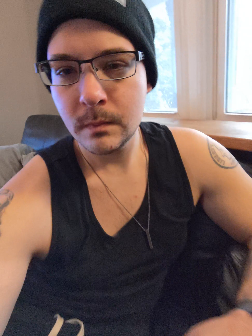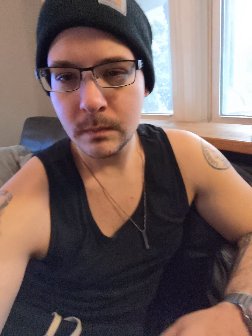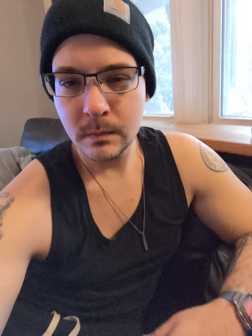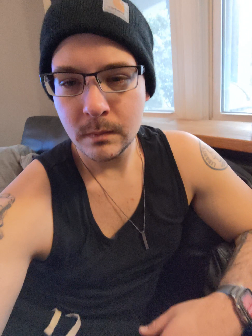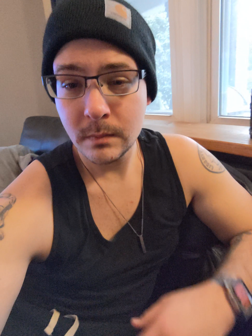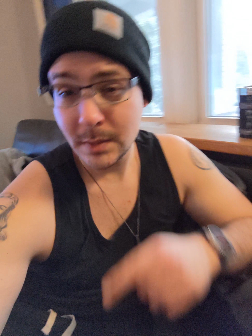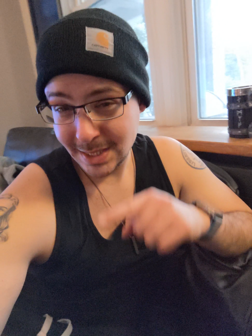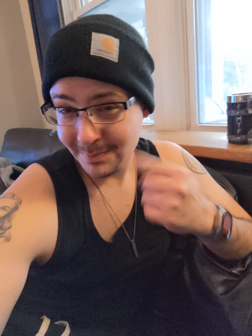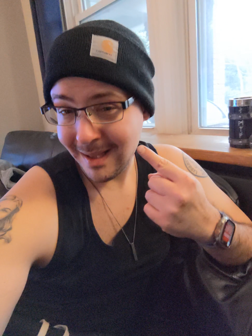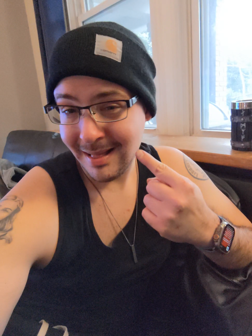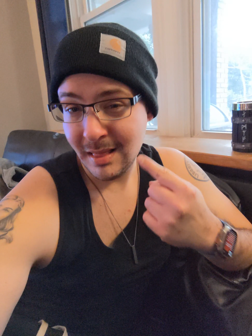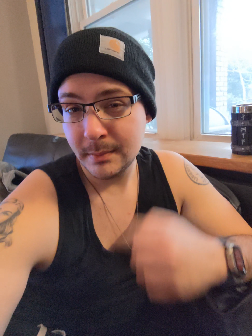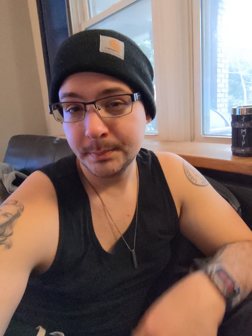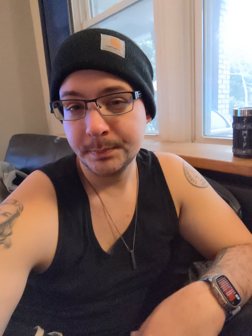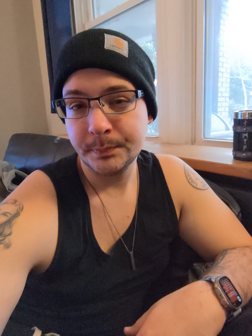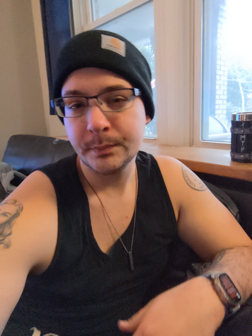smile